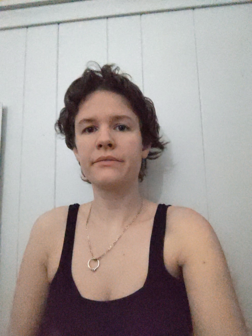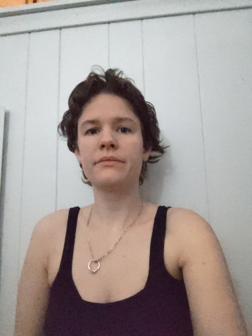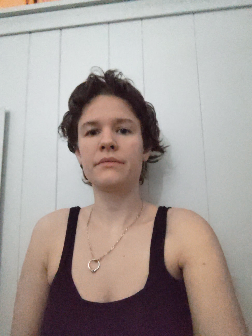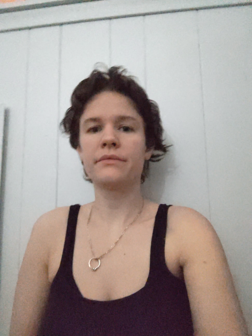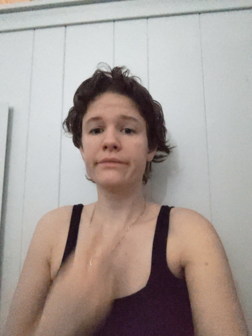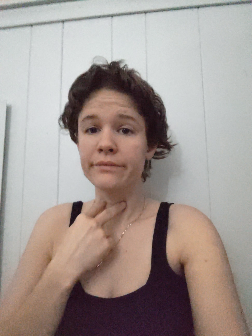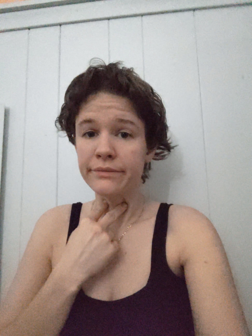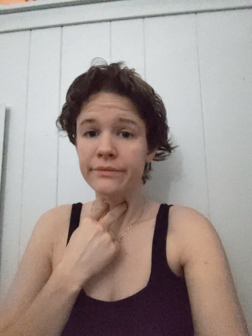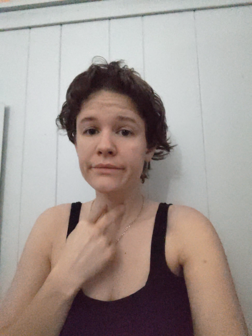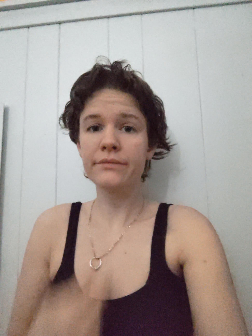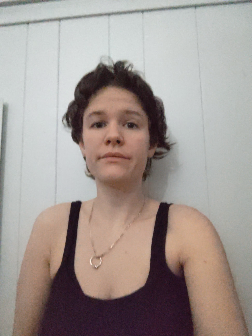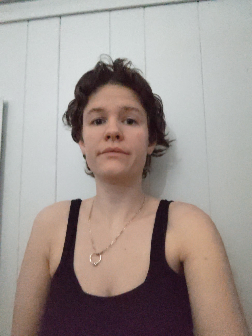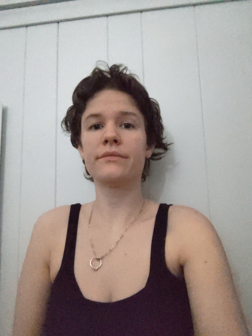stuck